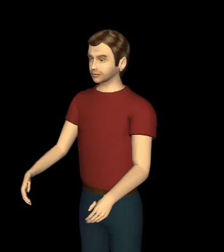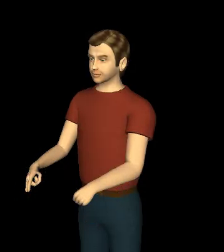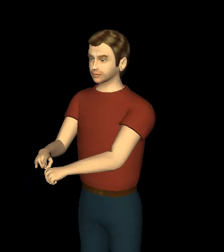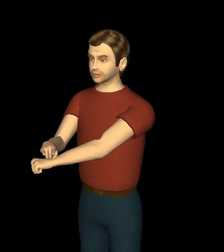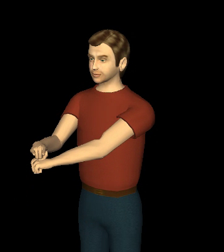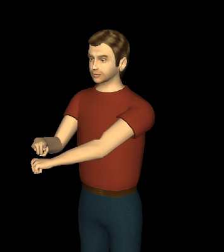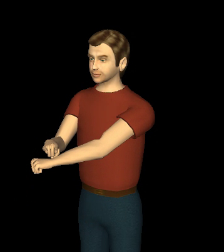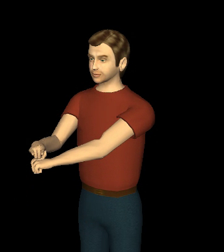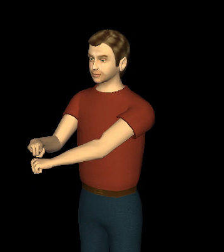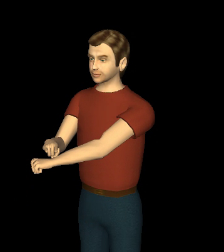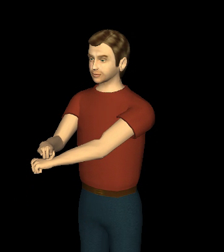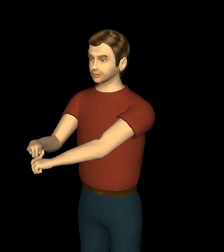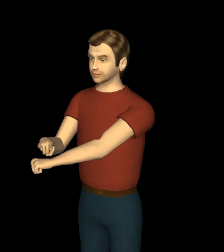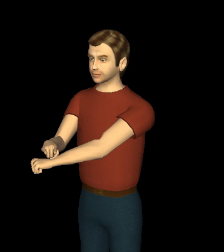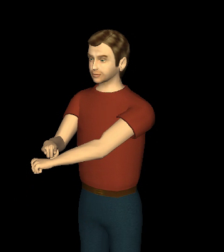ساعة